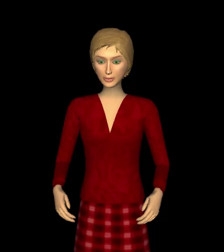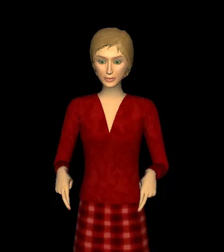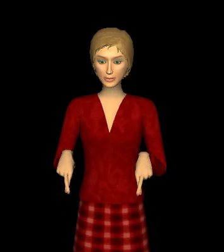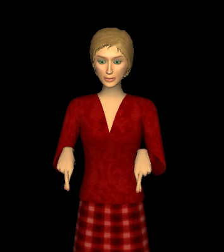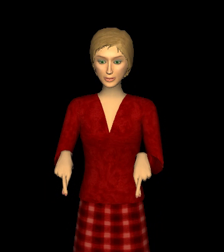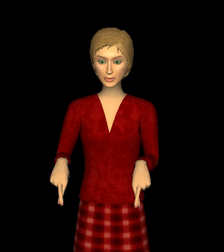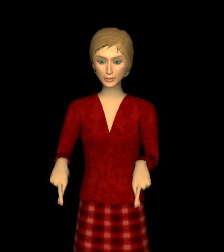طريق